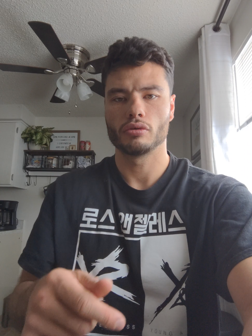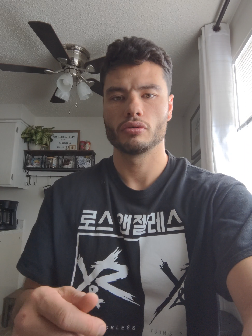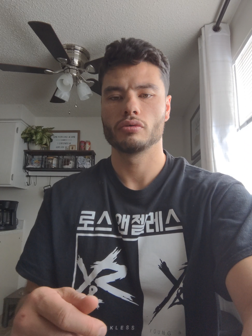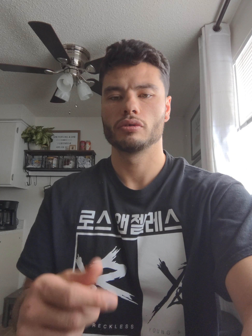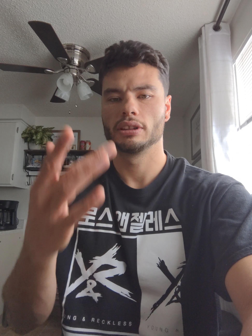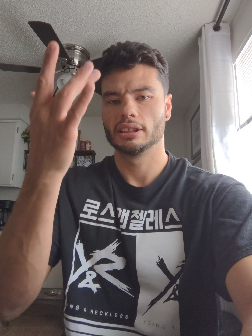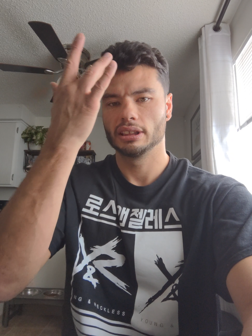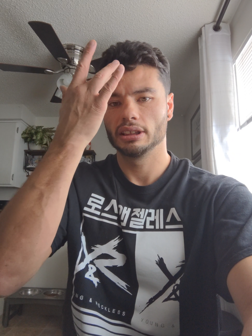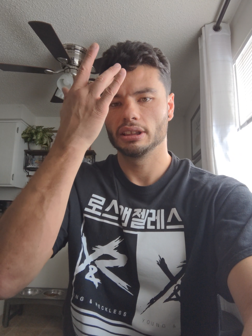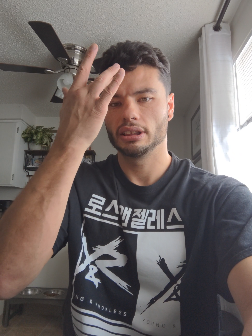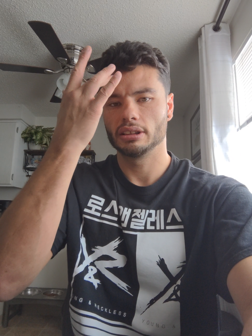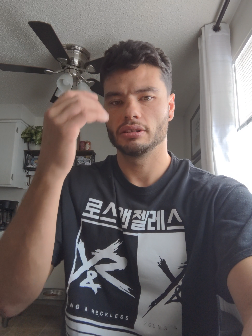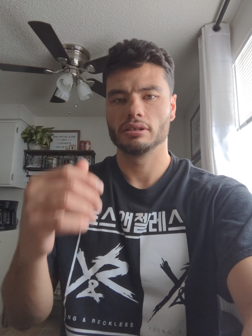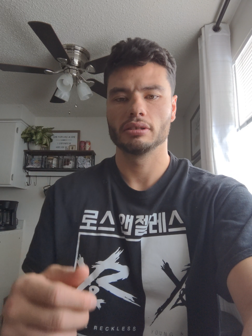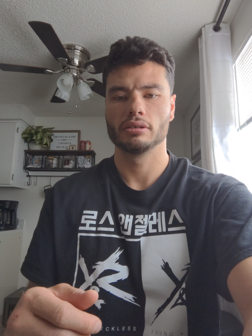sick